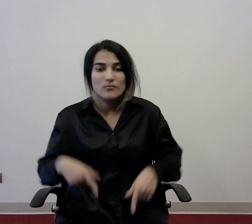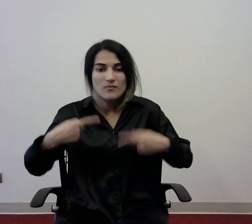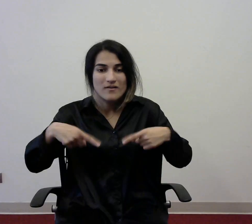futbol